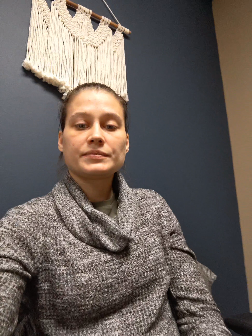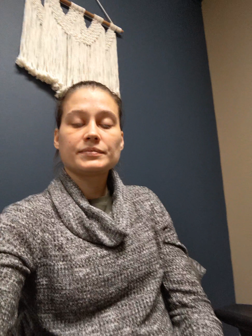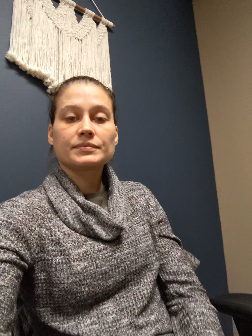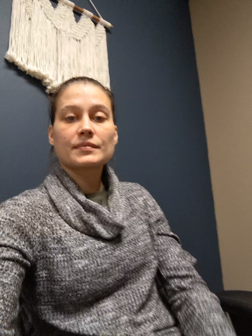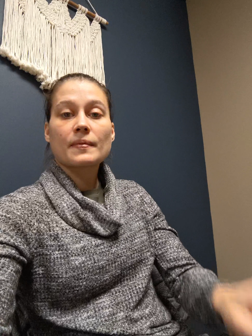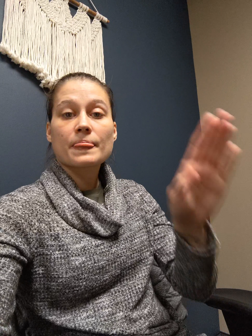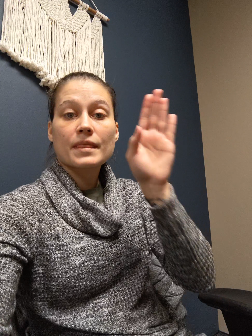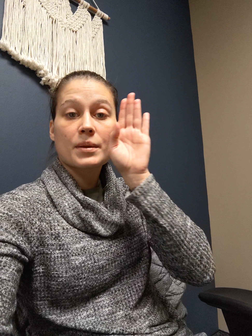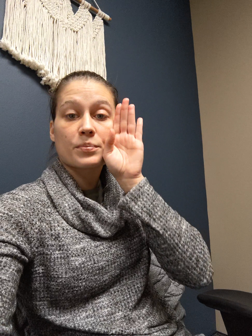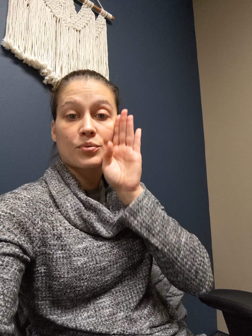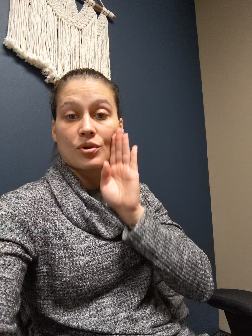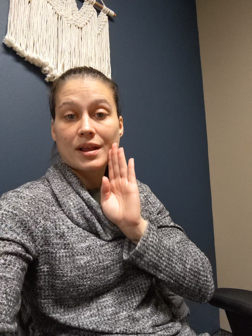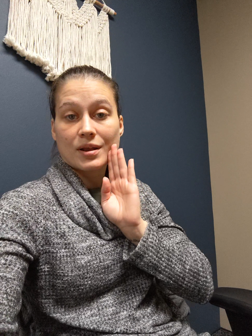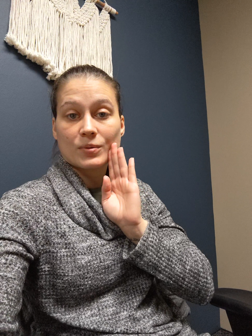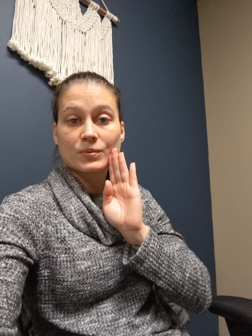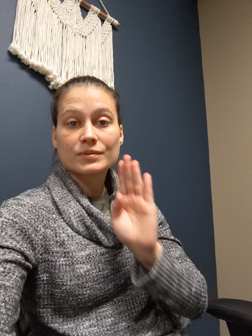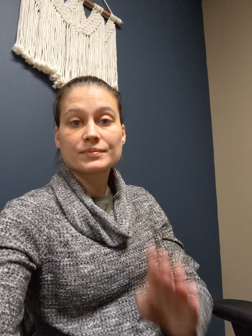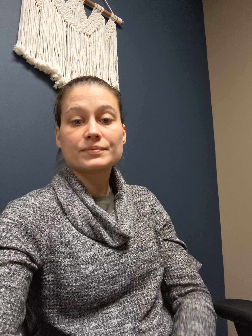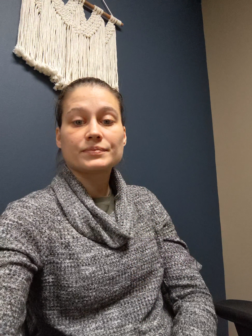brown